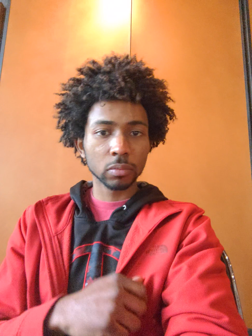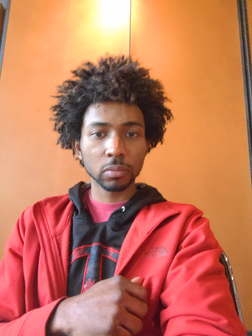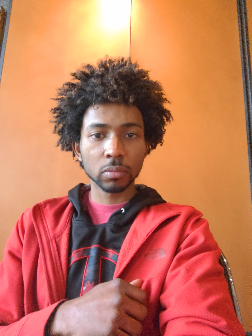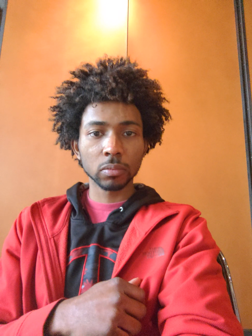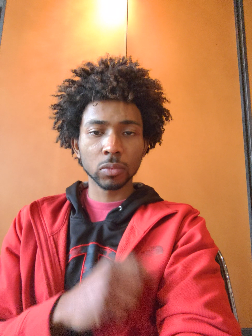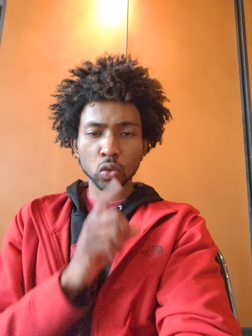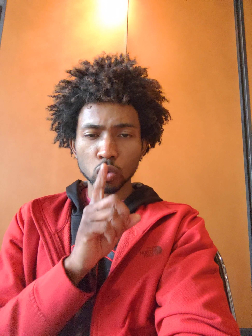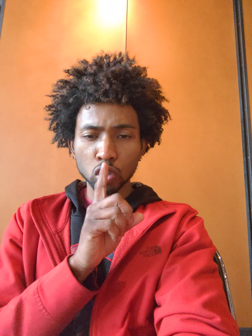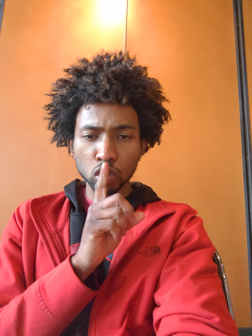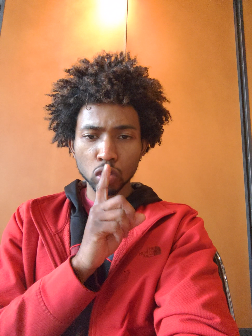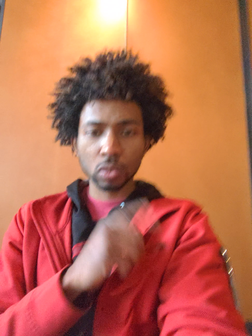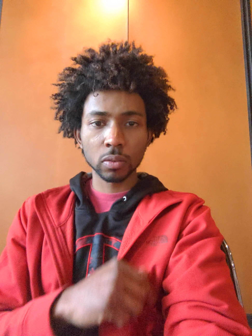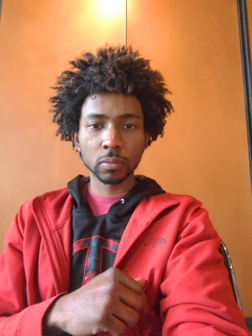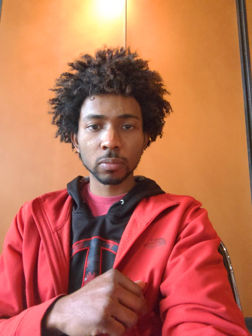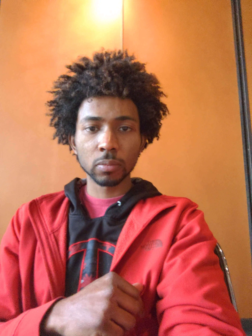shhh